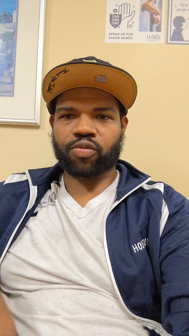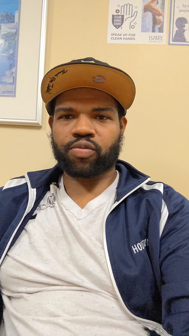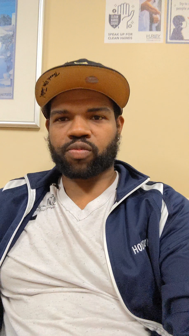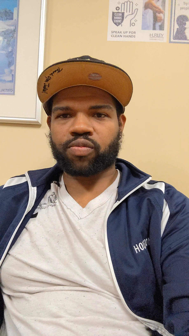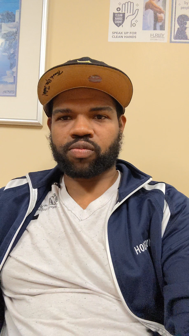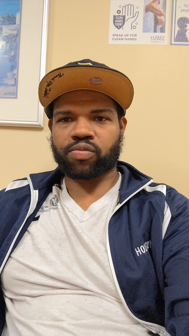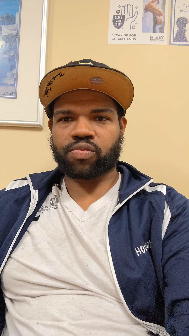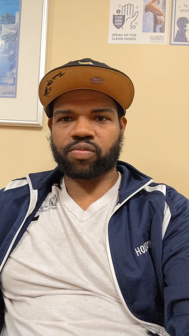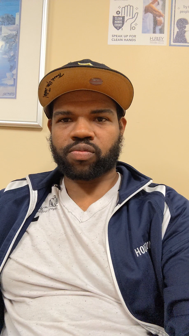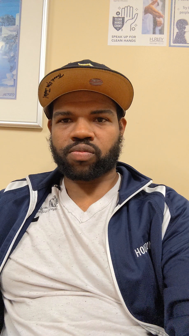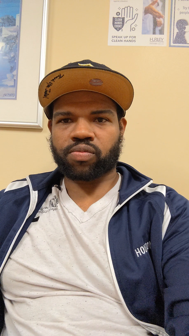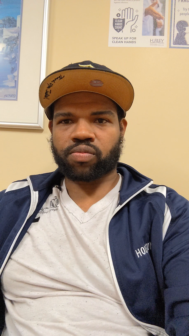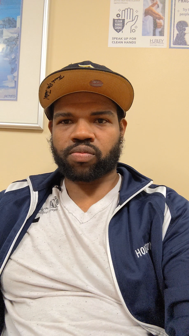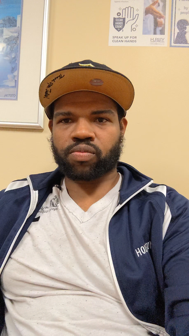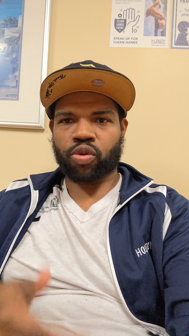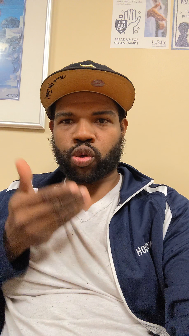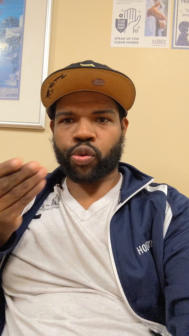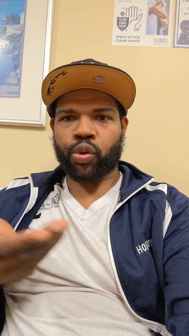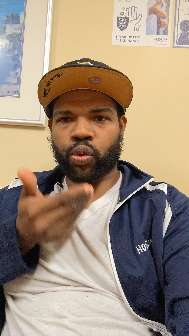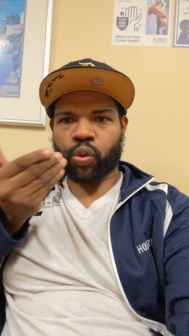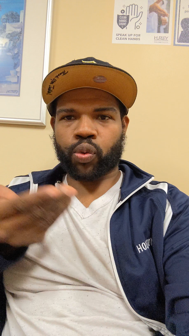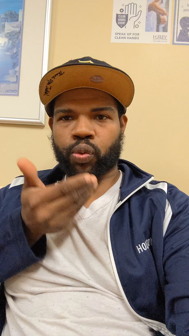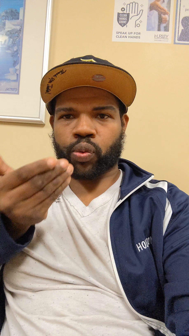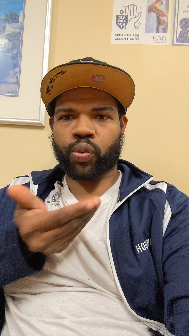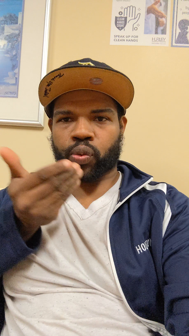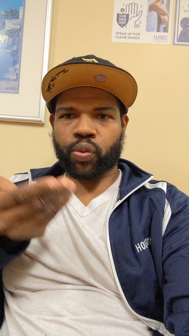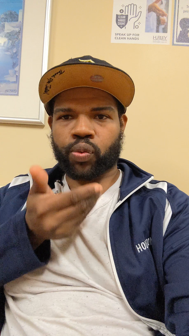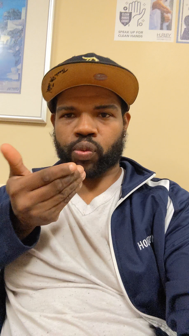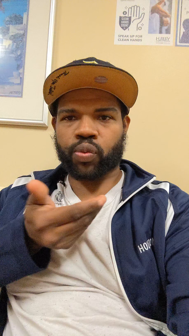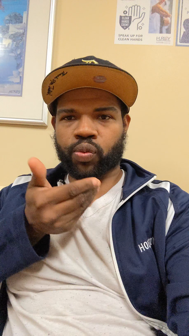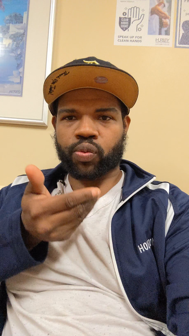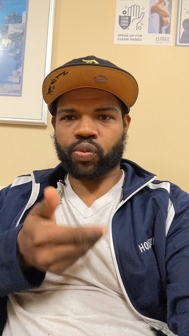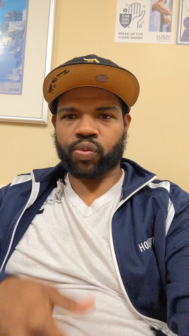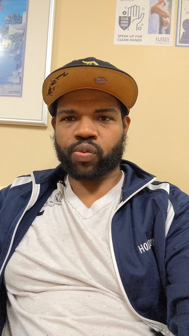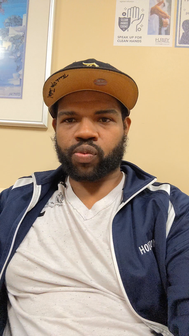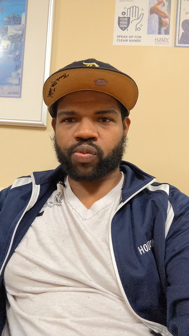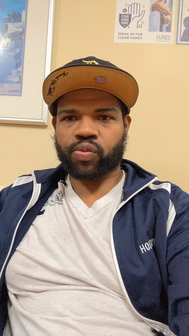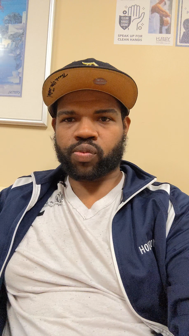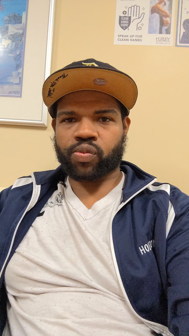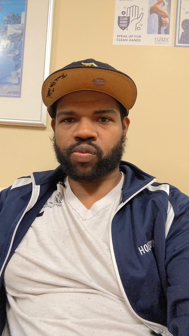new